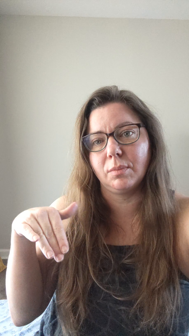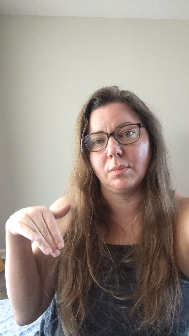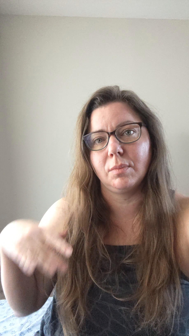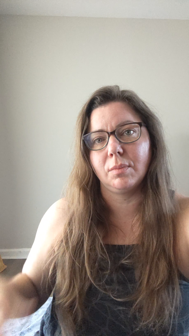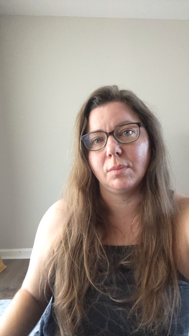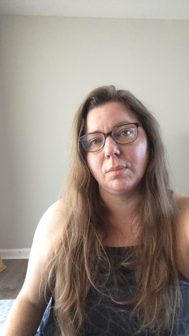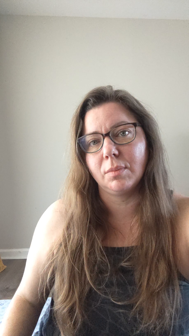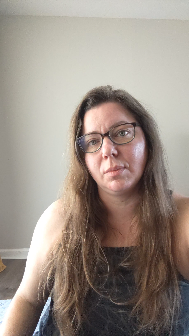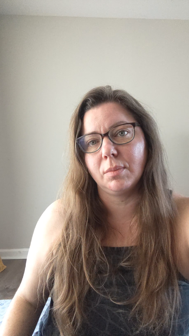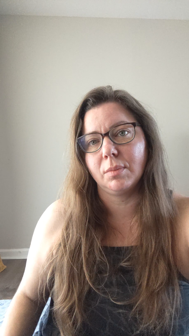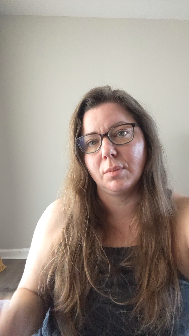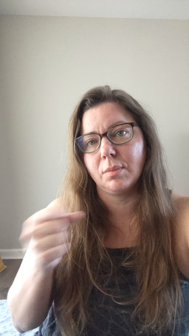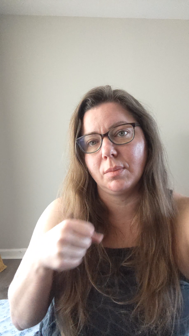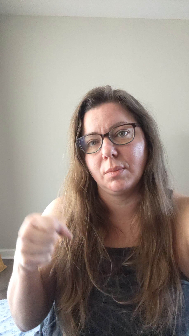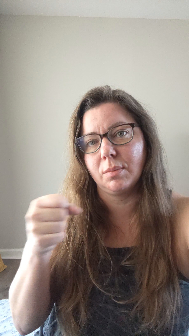coffee